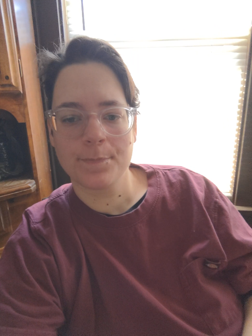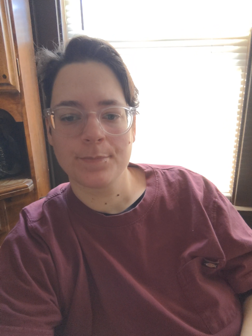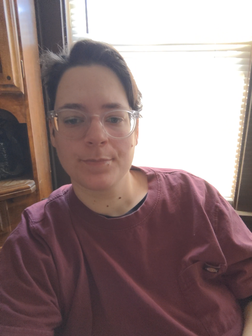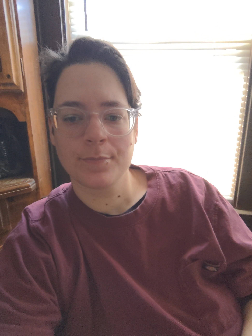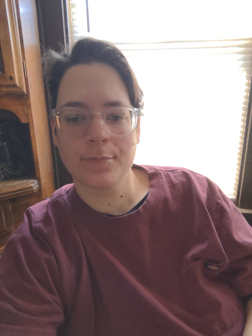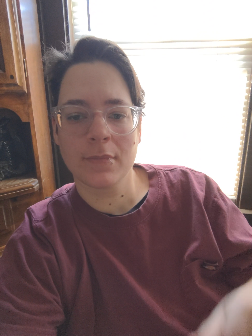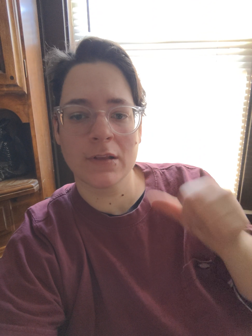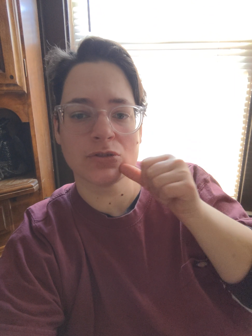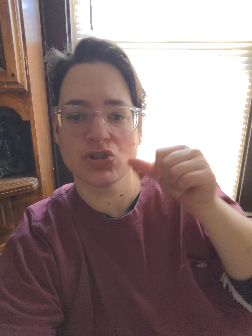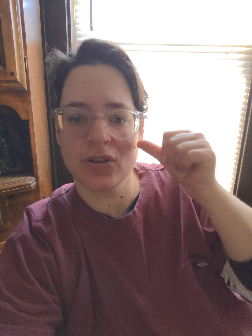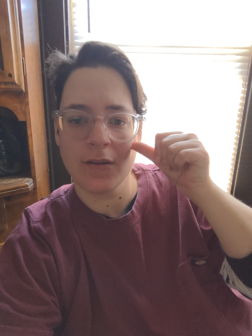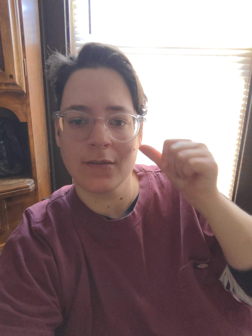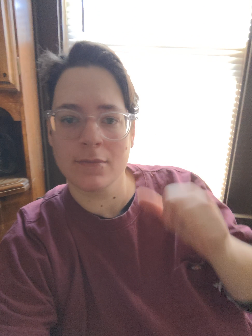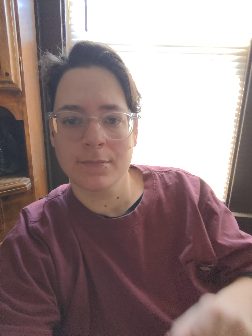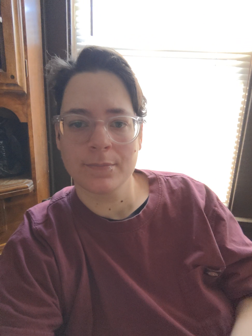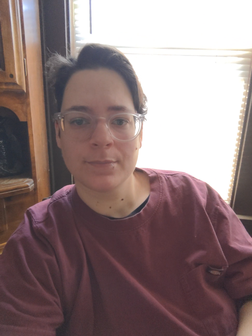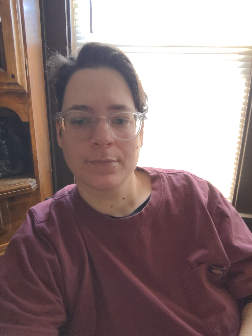yesterday